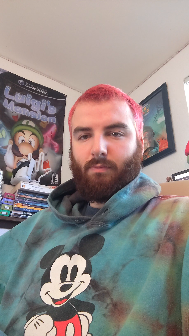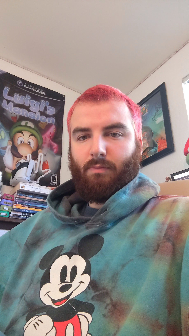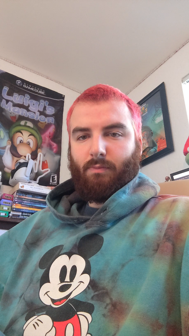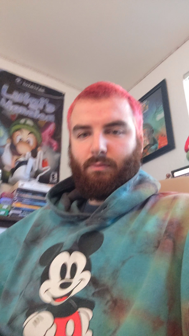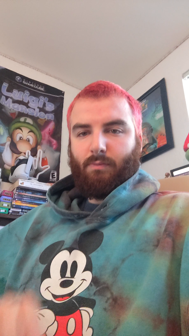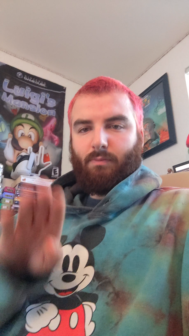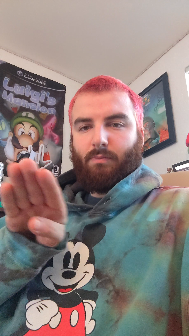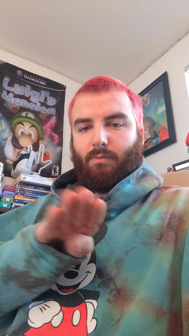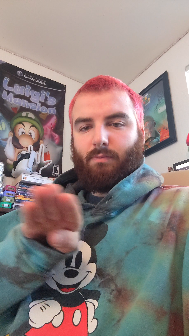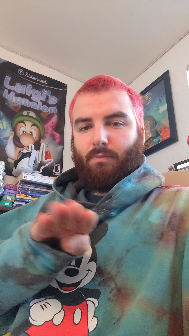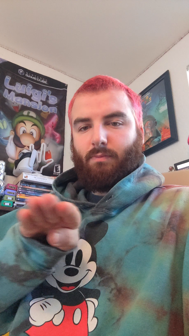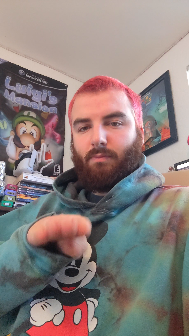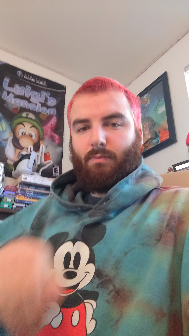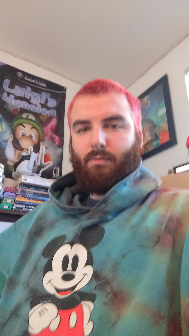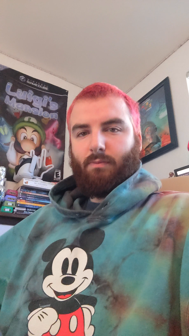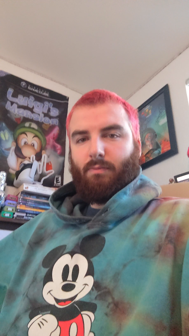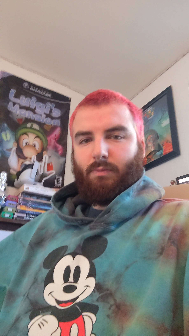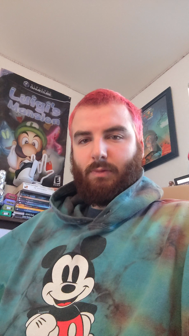boots